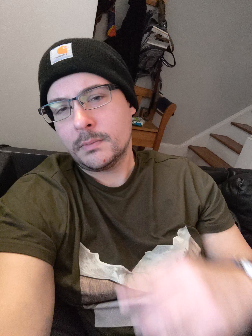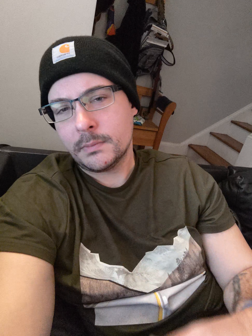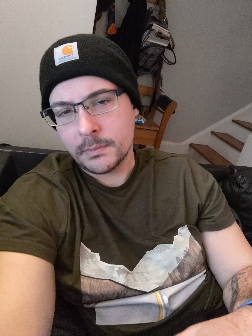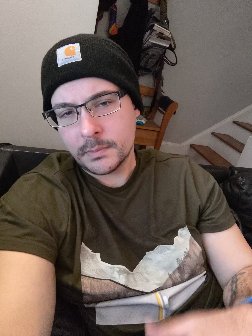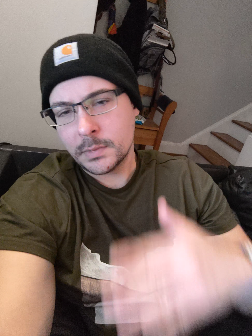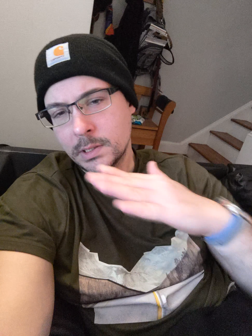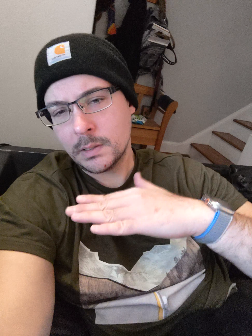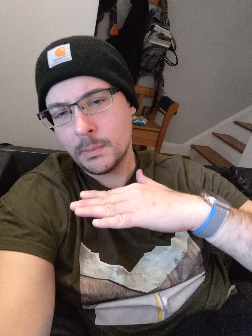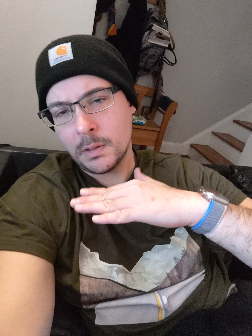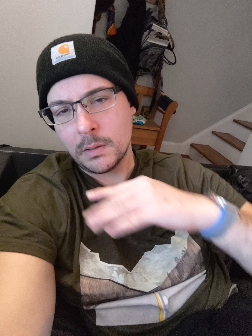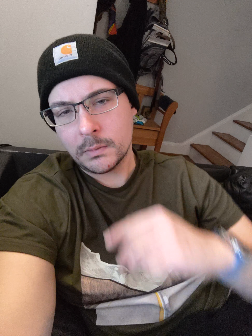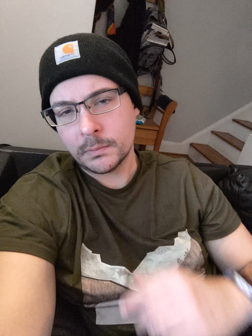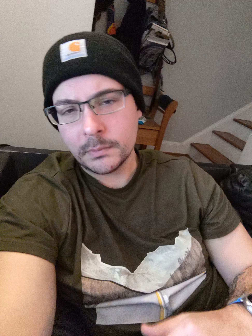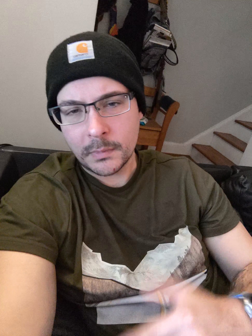table